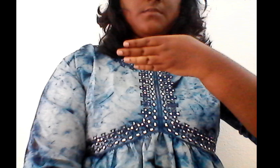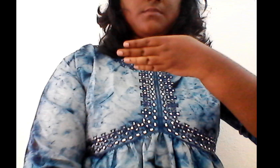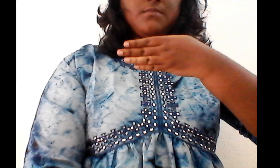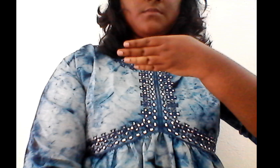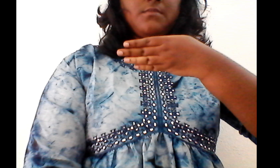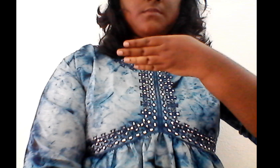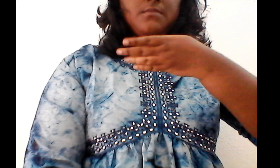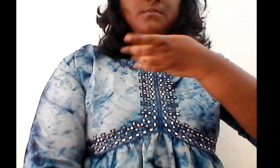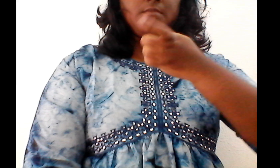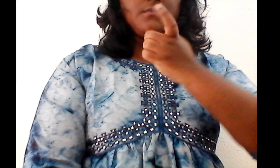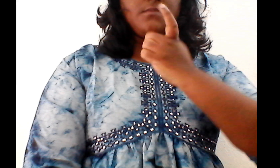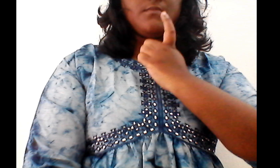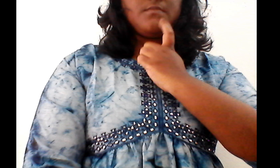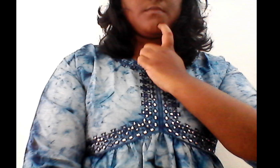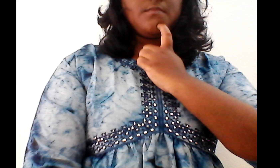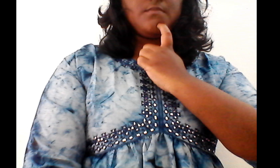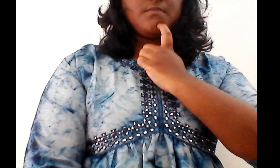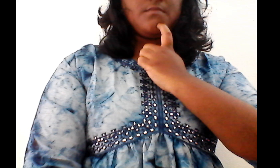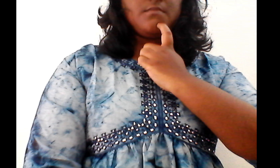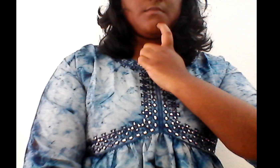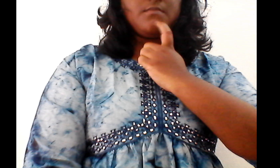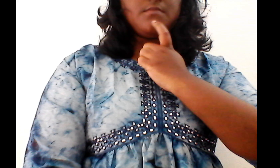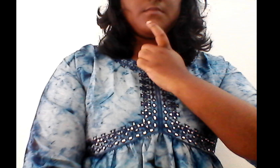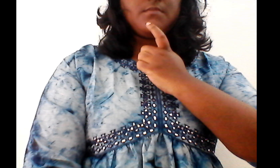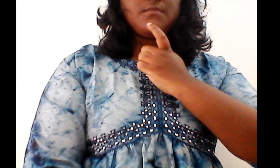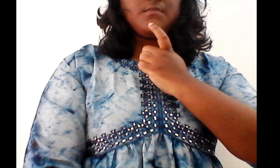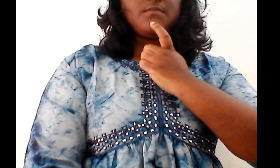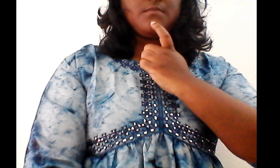അം